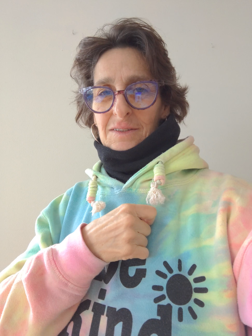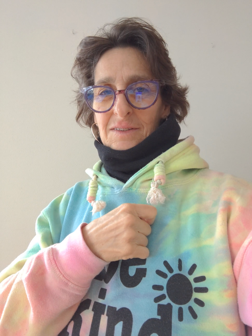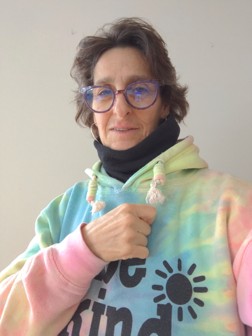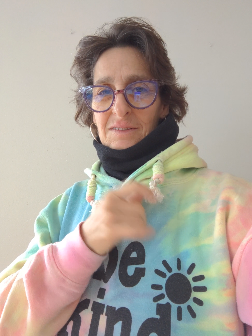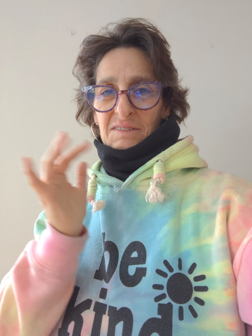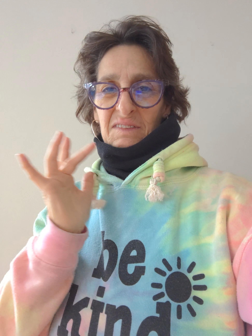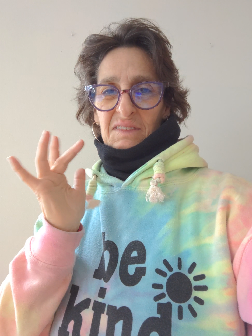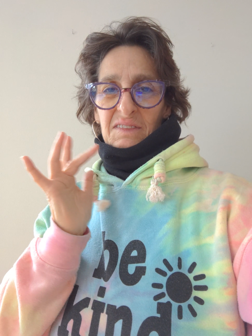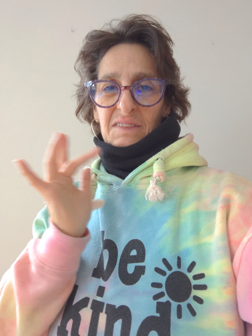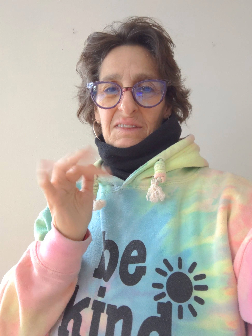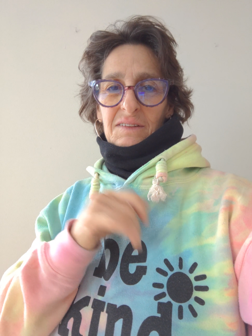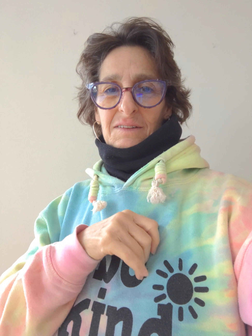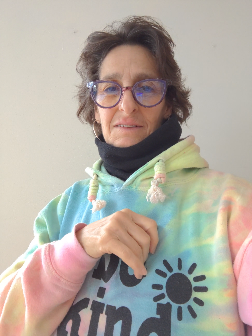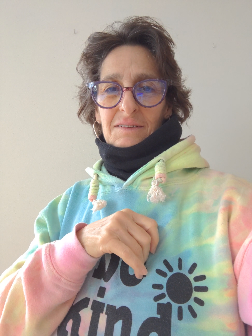yucky